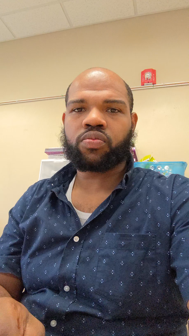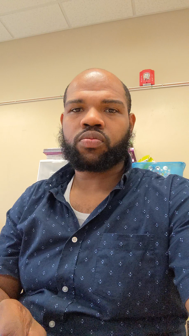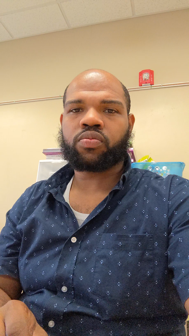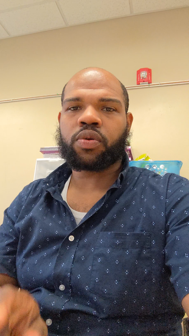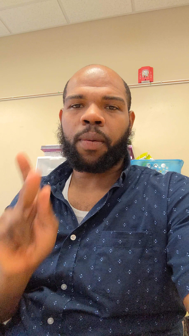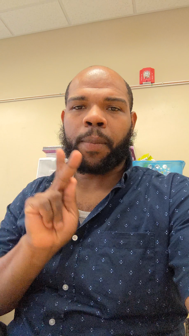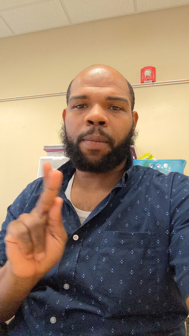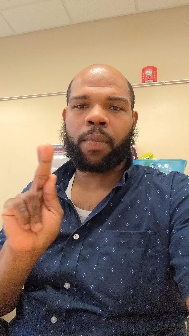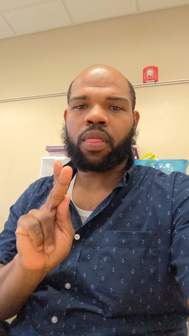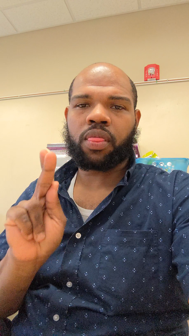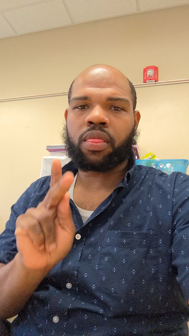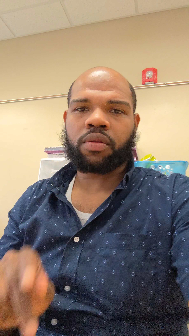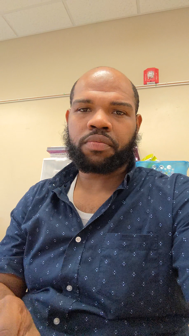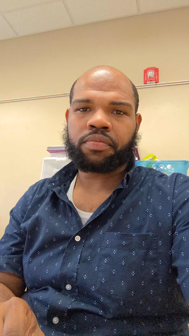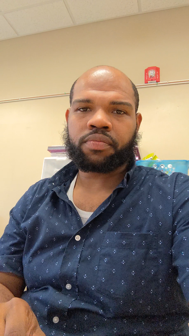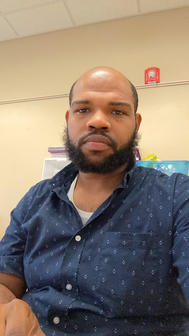people